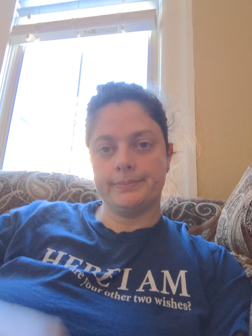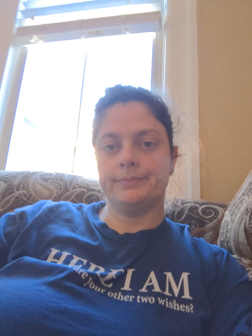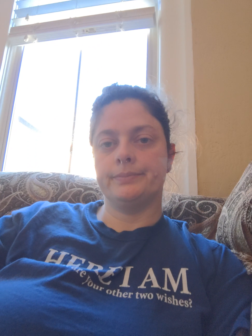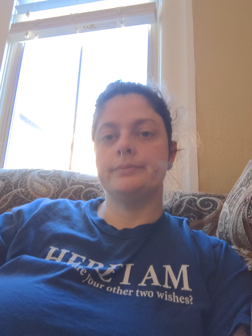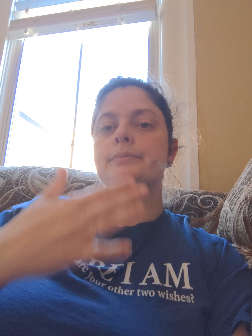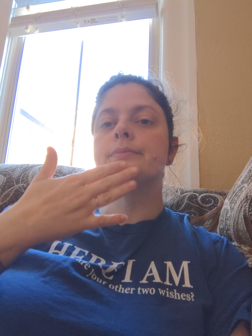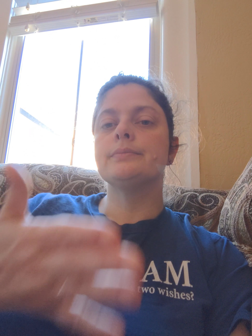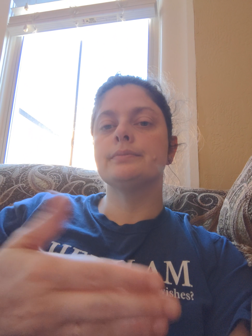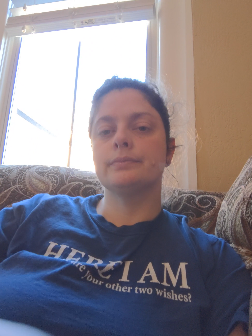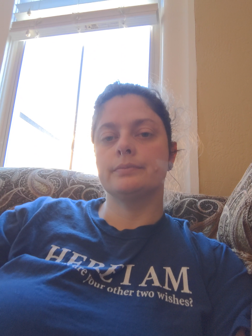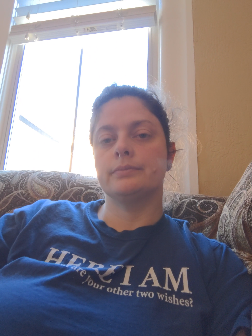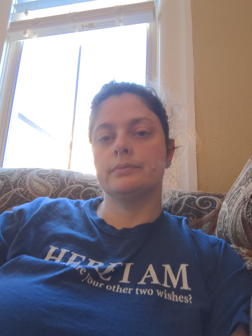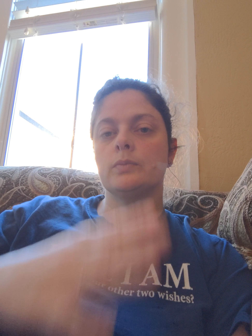thank you